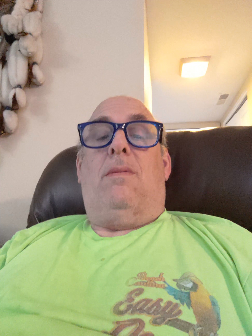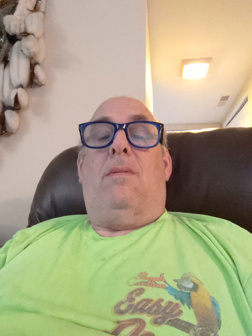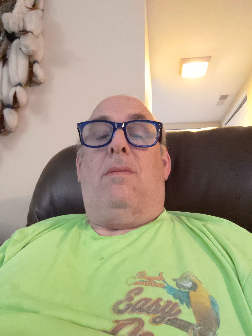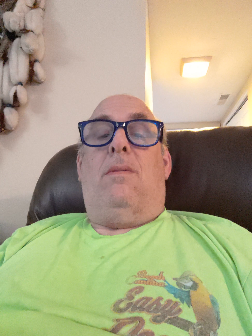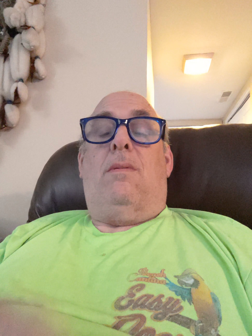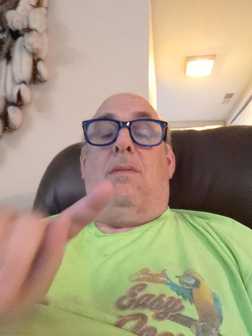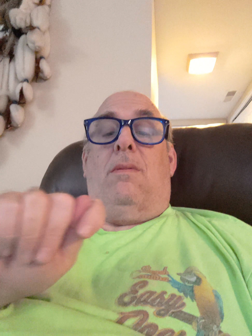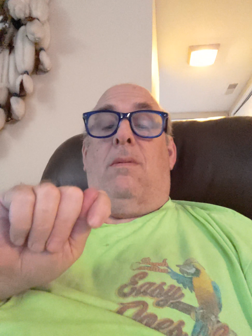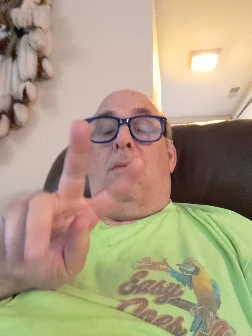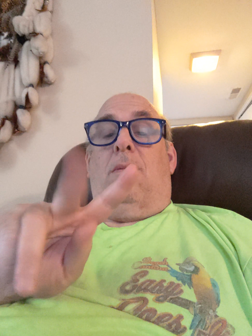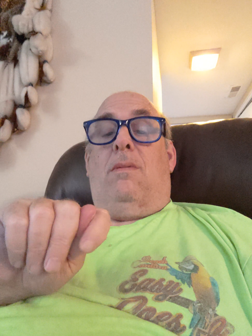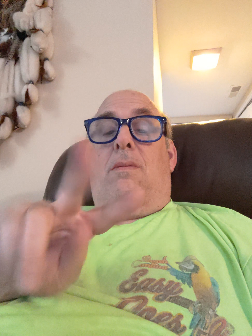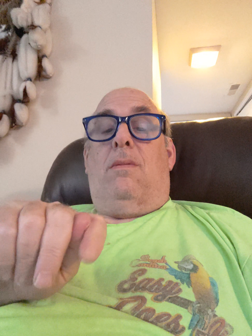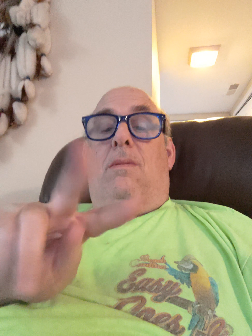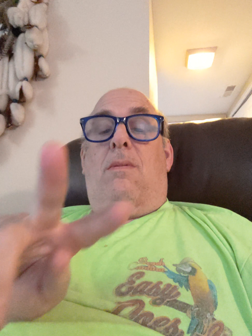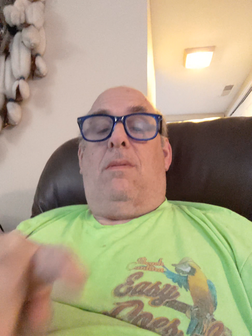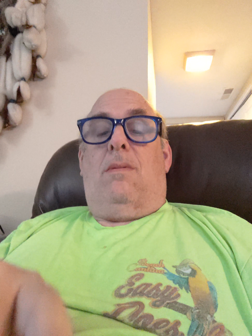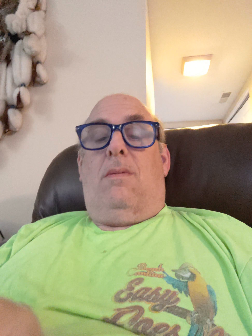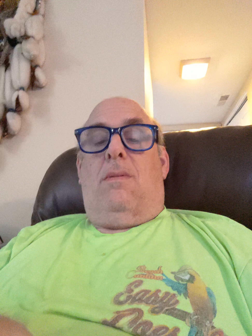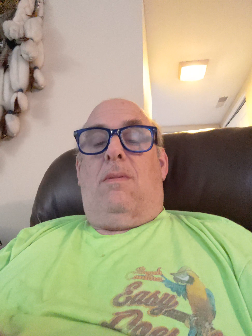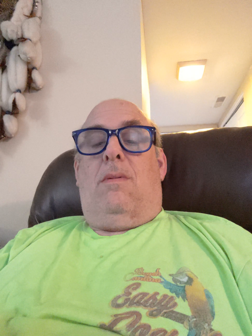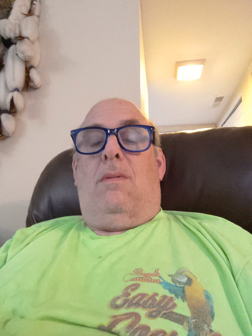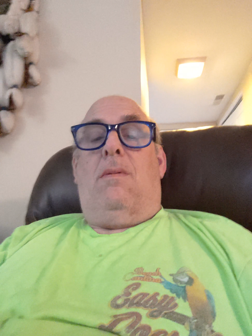TV